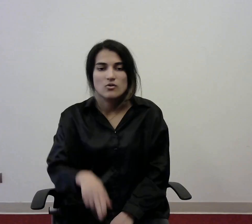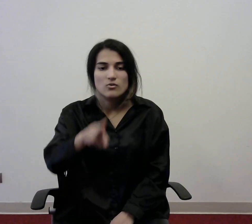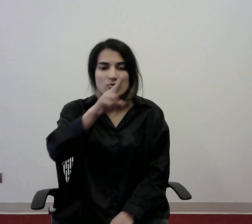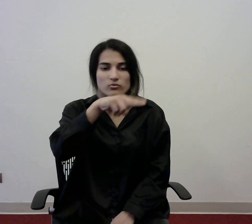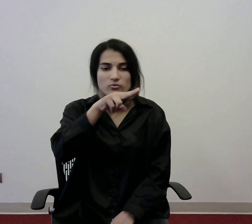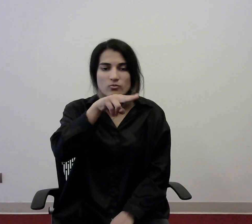D